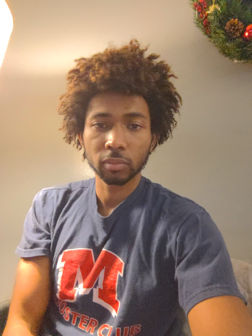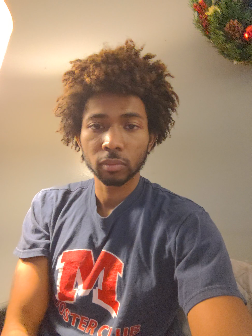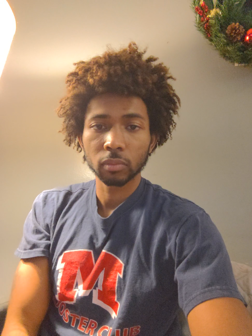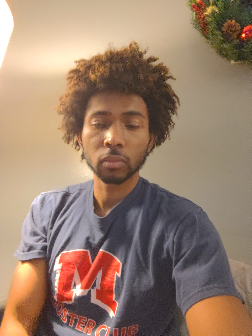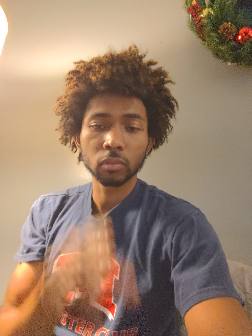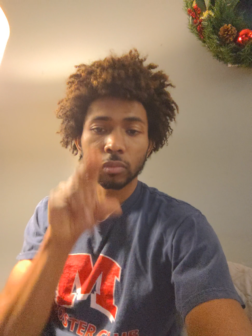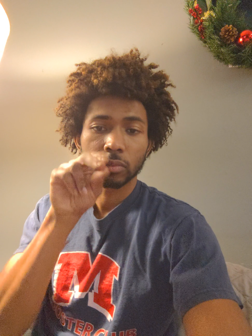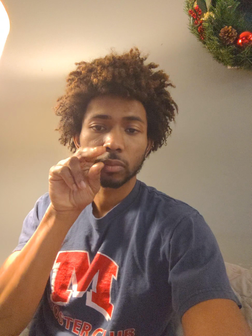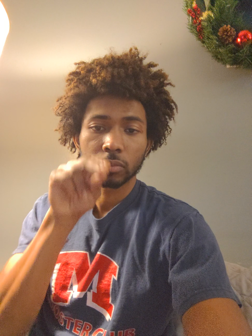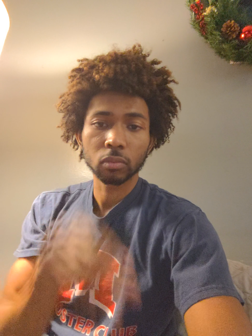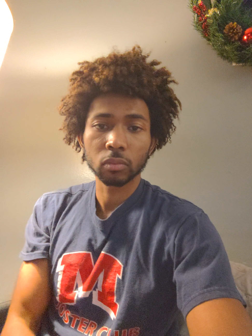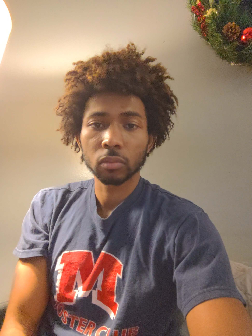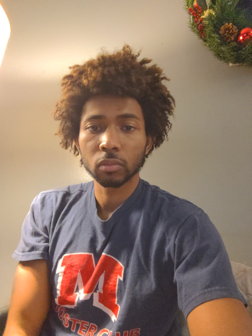duck